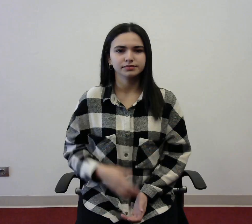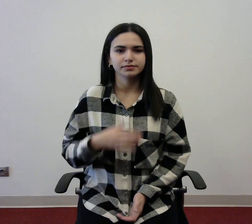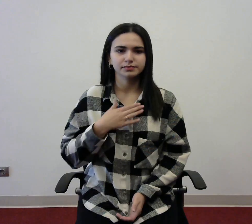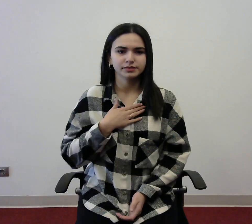mən